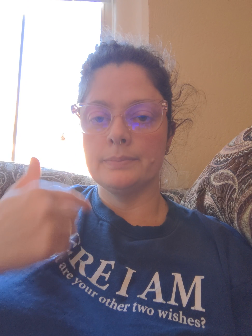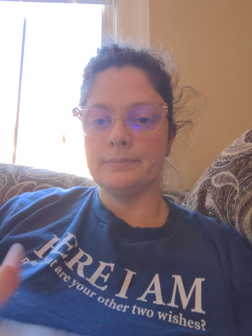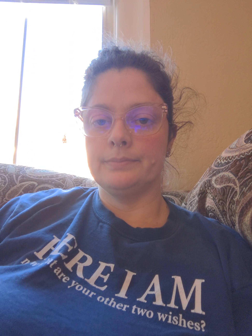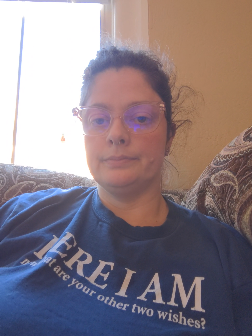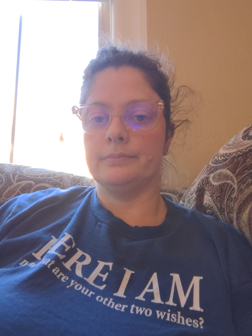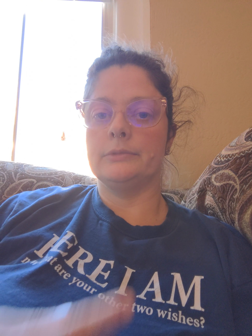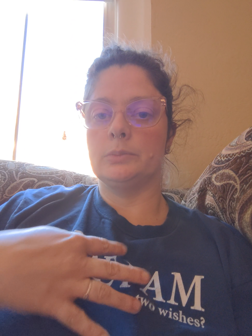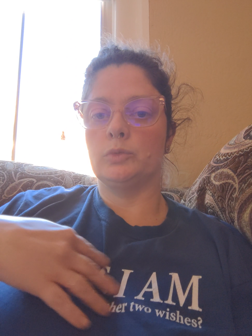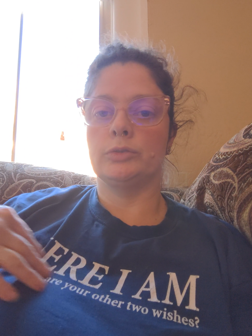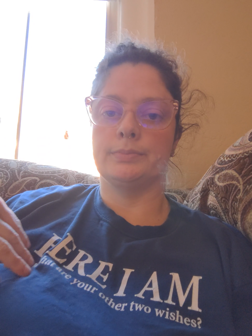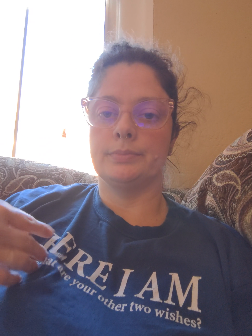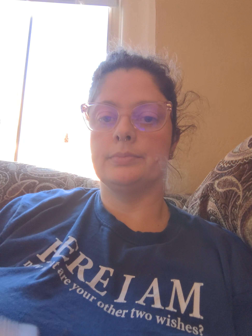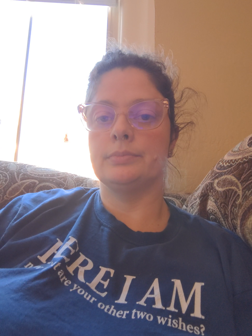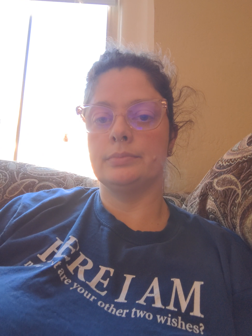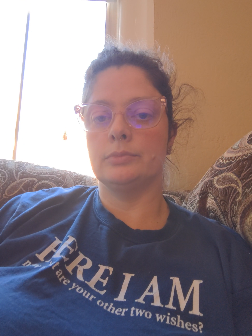zebra